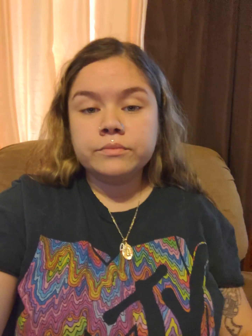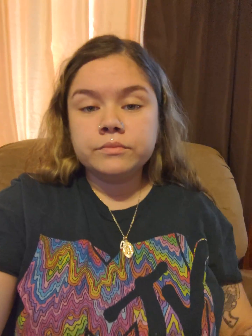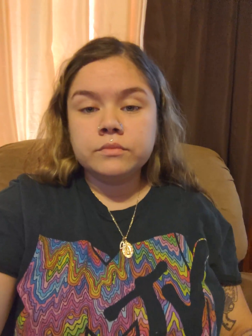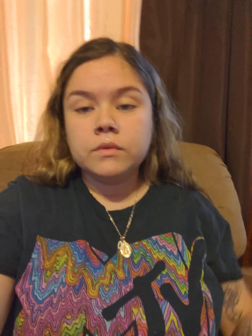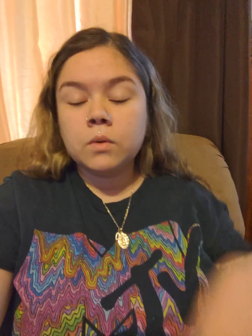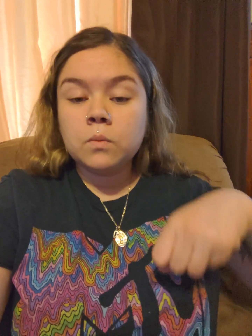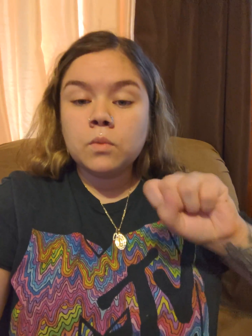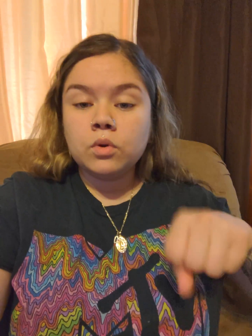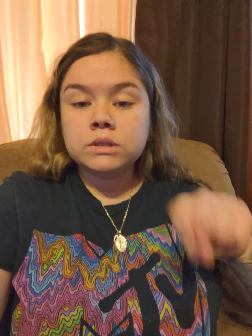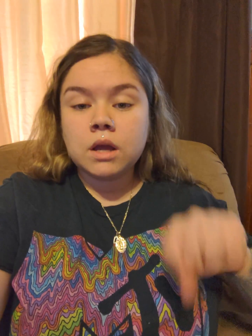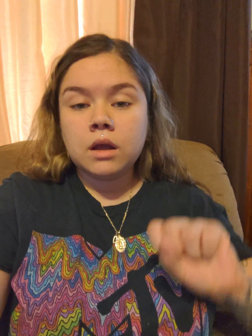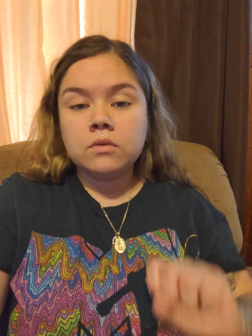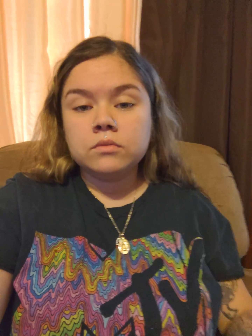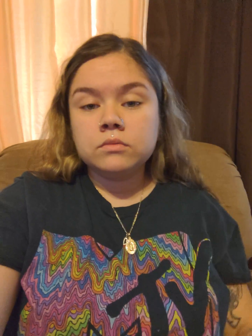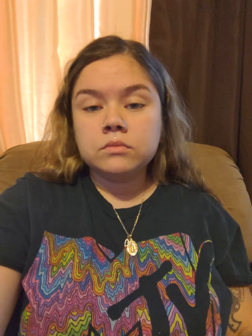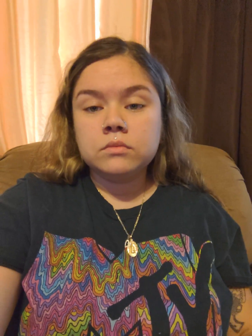motorcycle